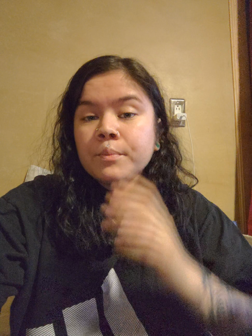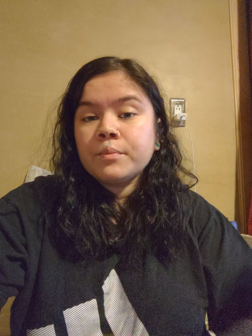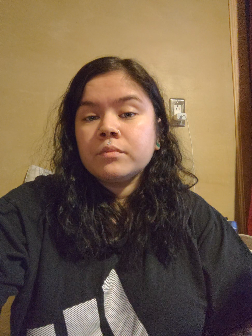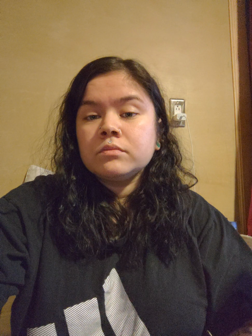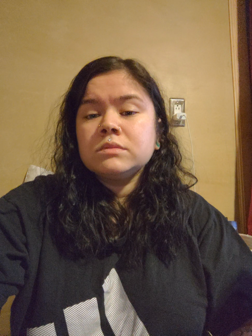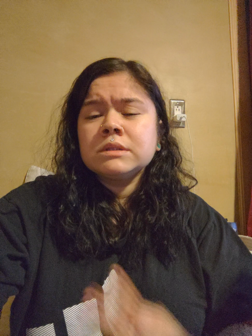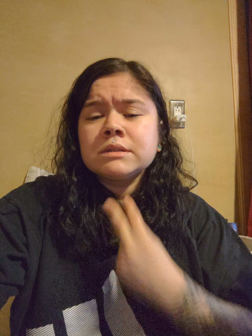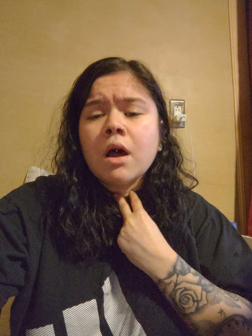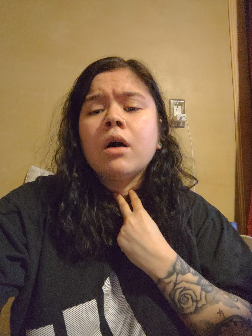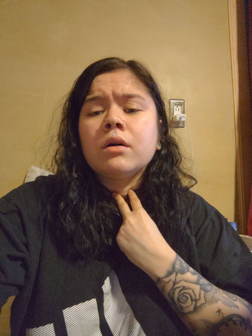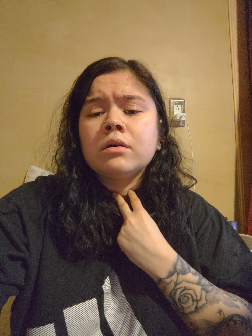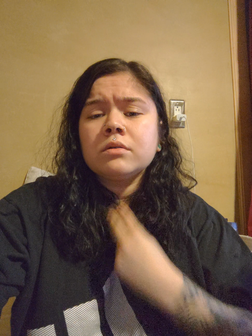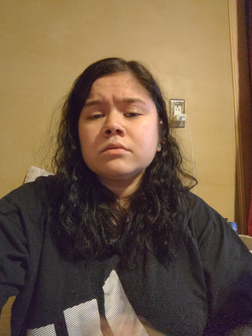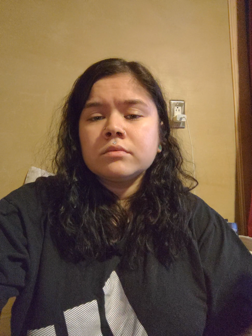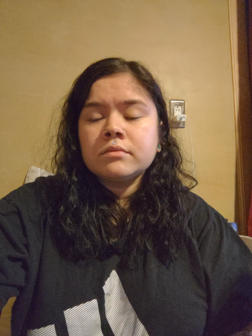stuck